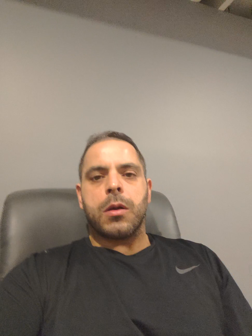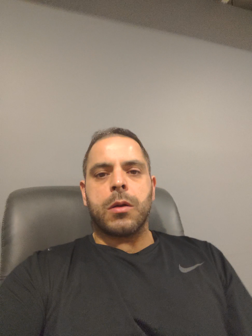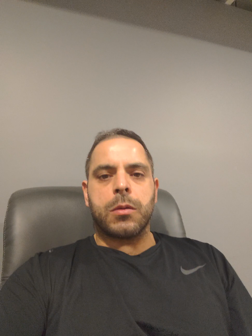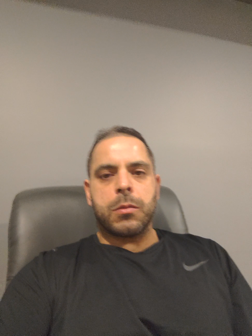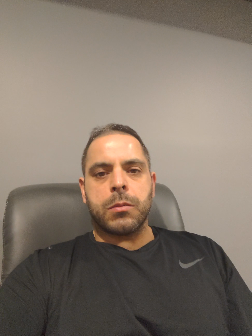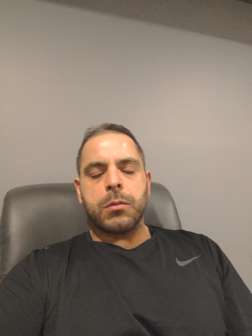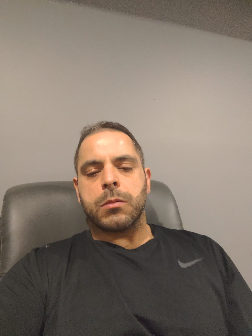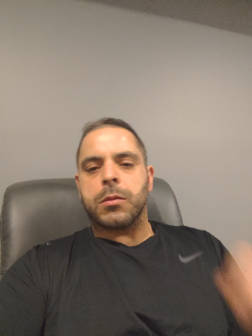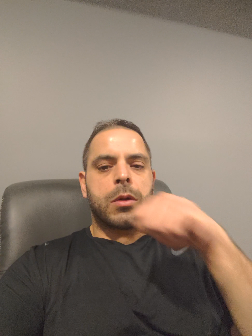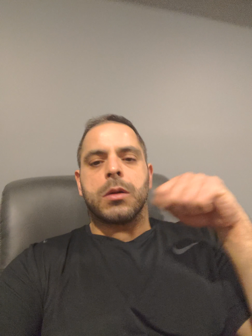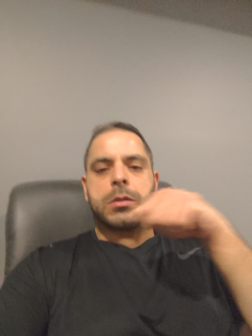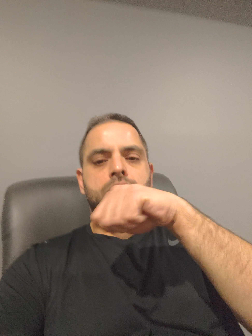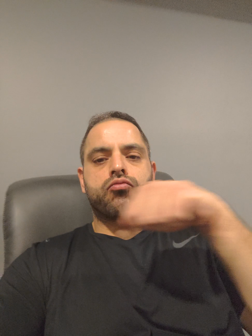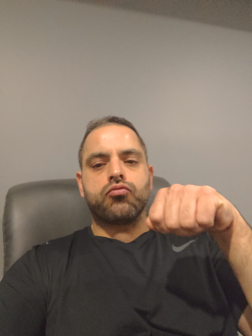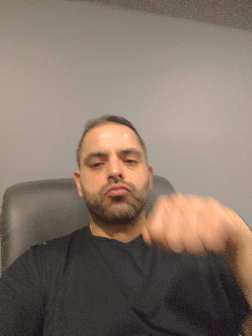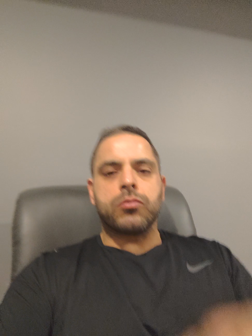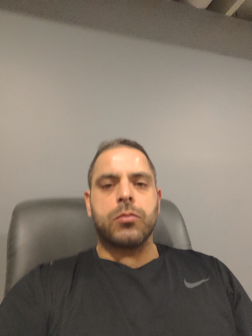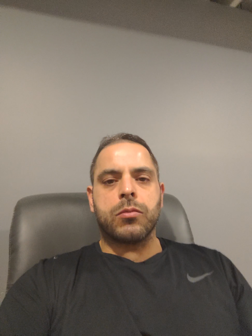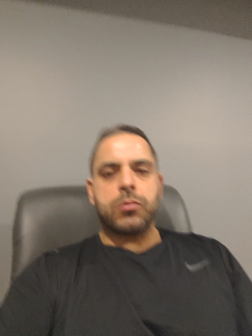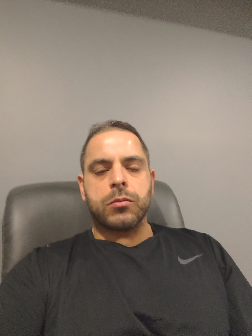toothbrush